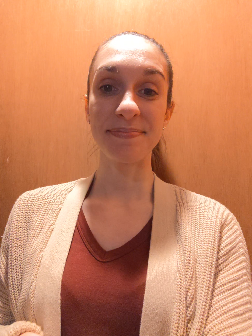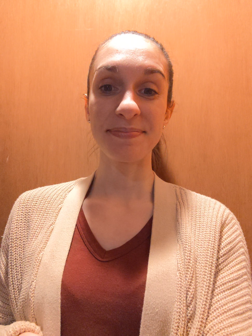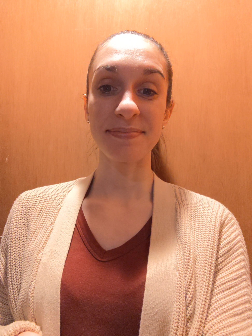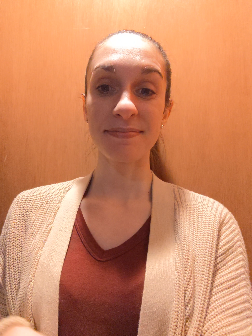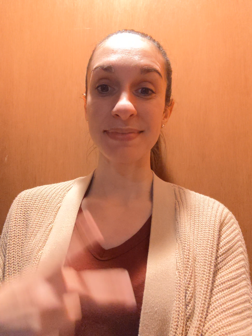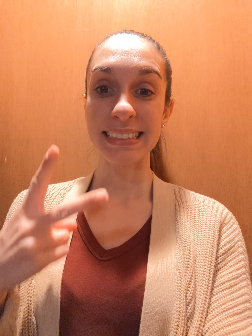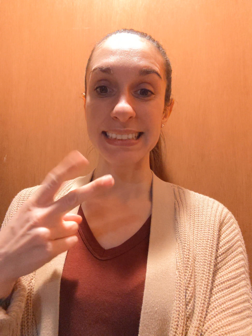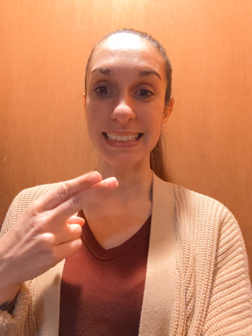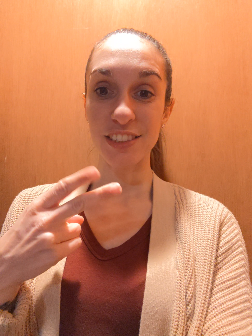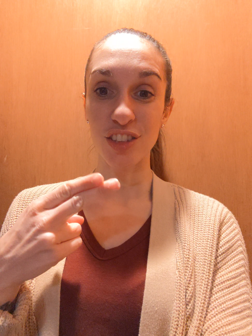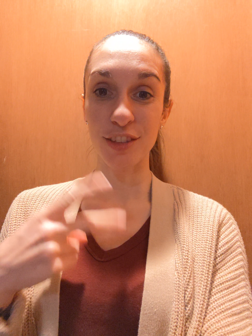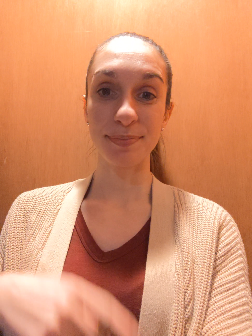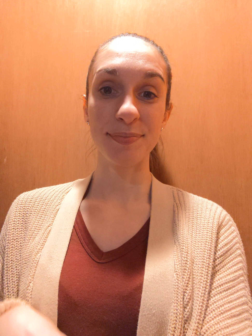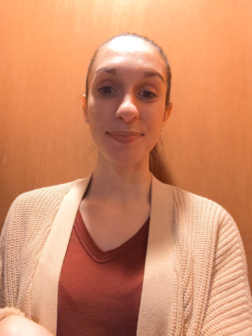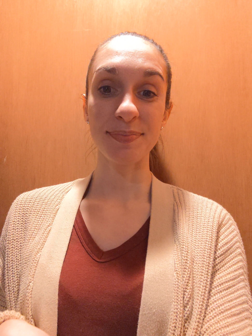scissors